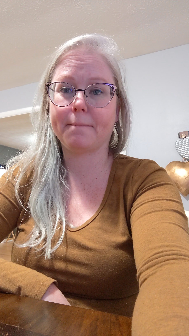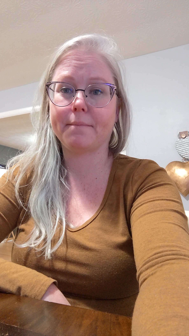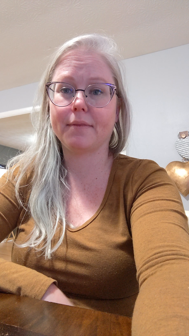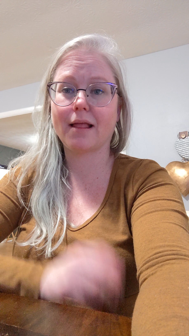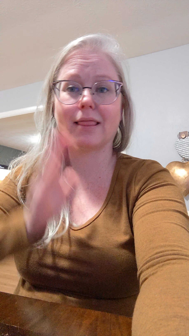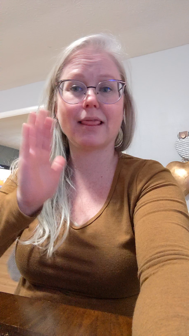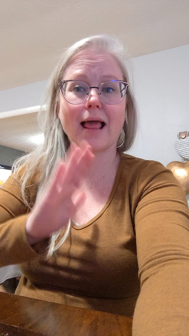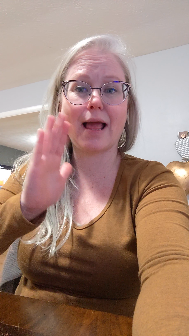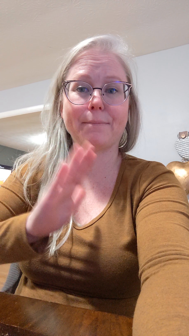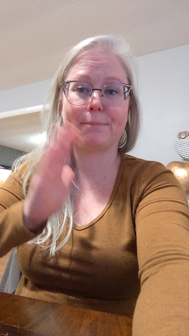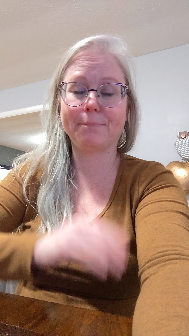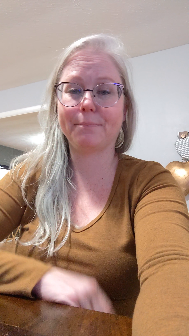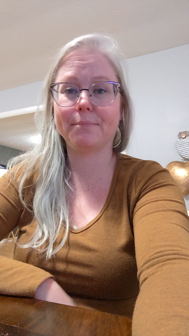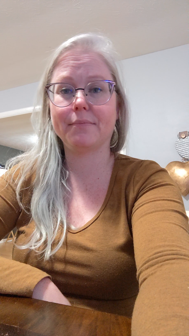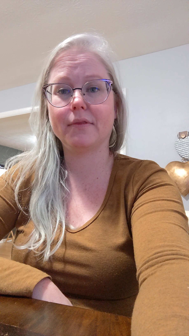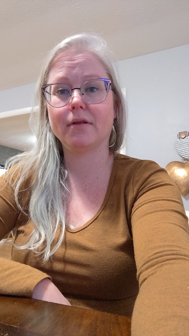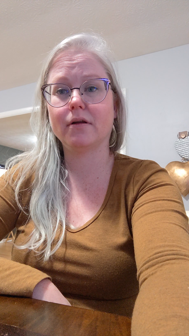clap